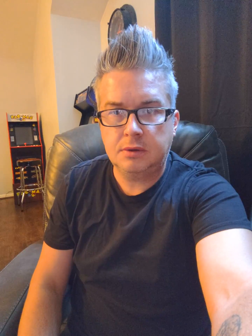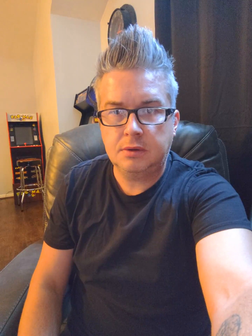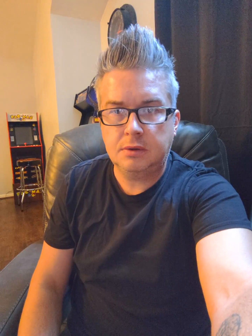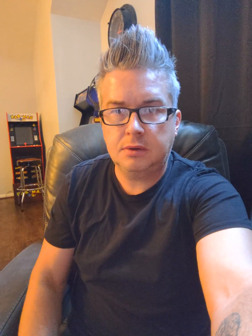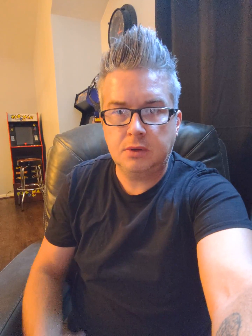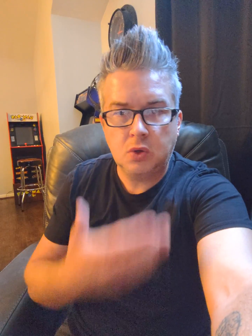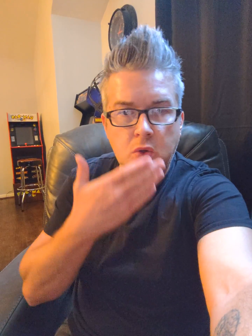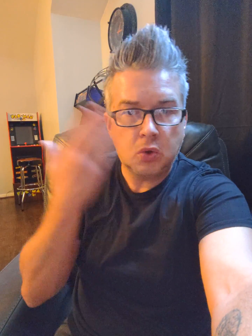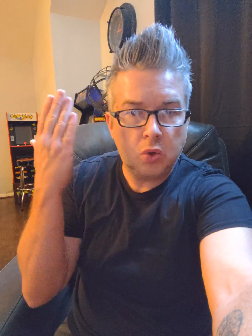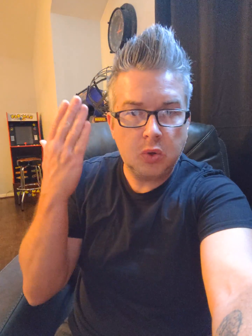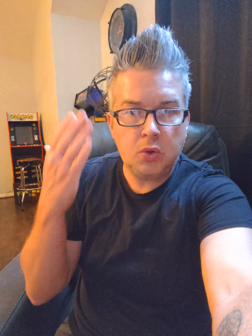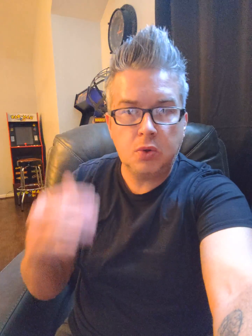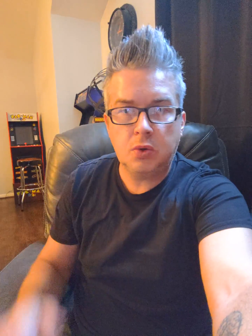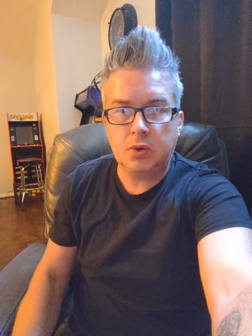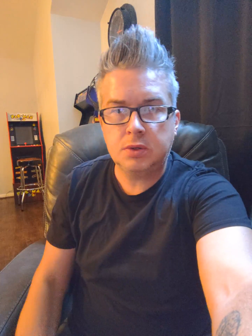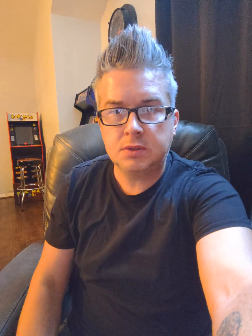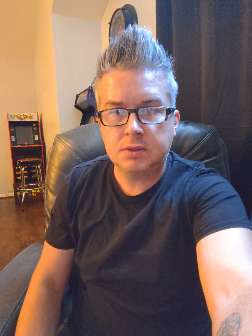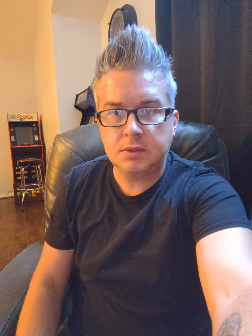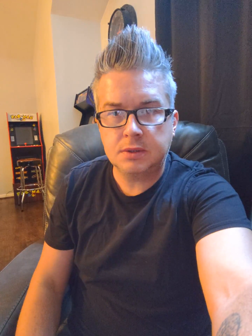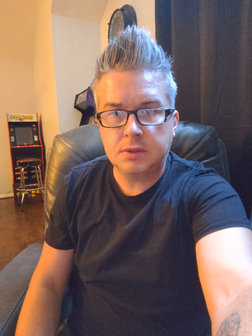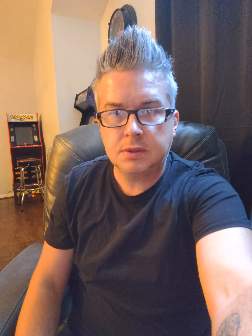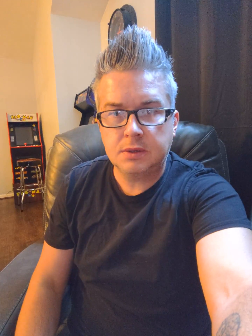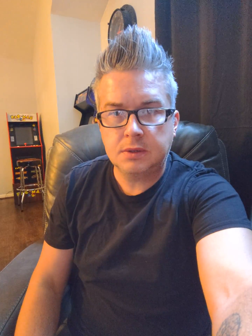all gone